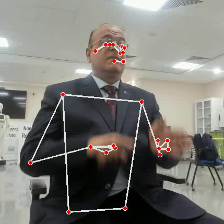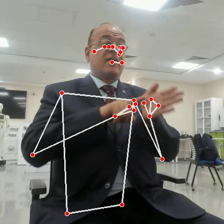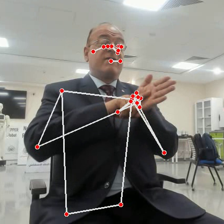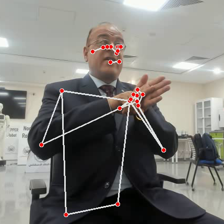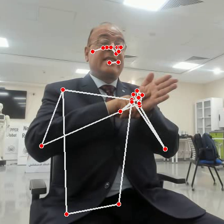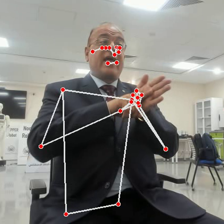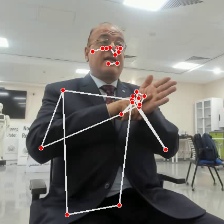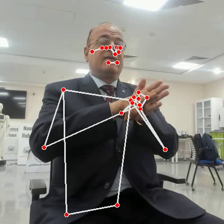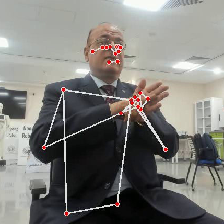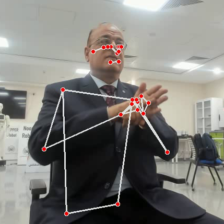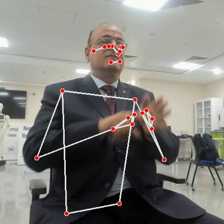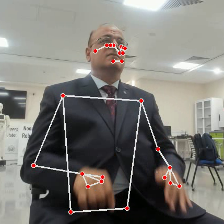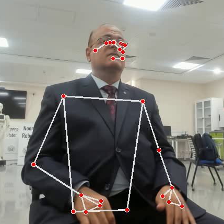fatan